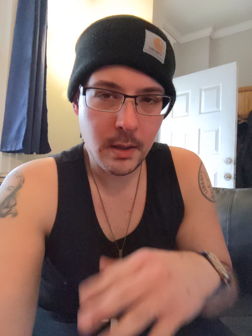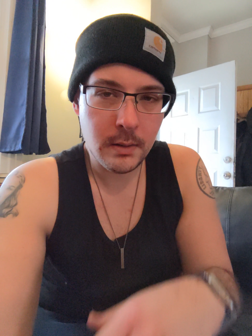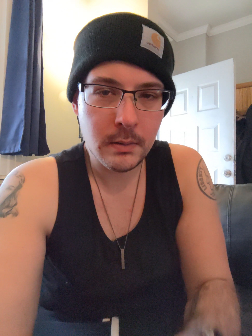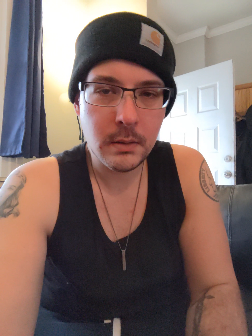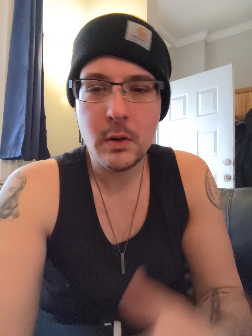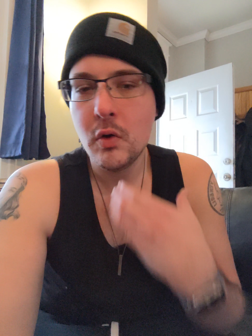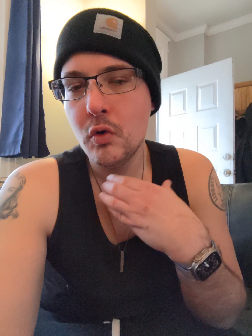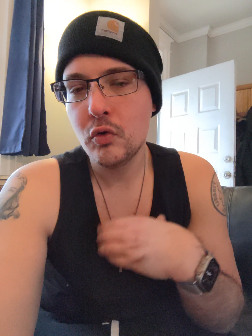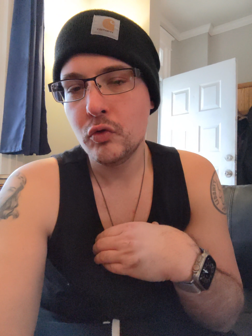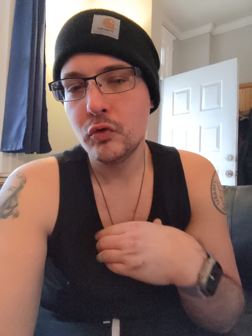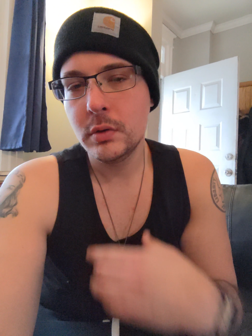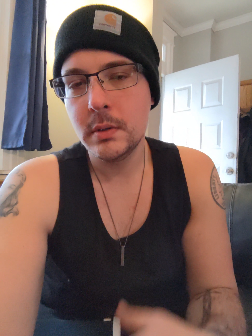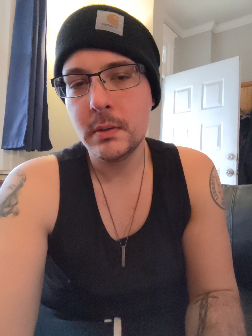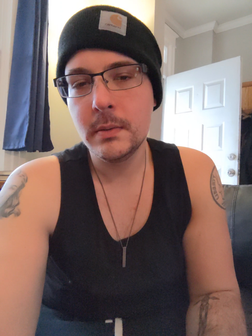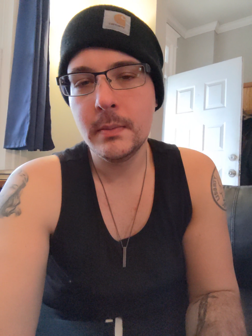hungry